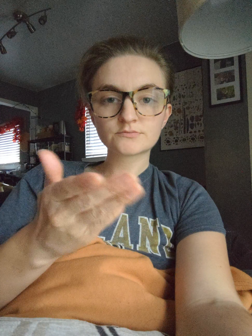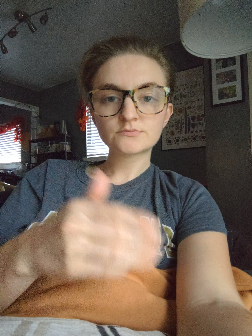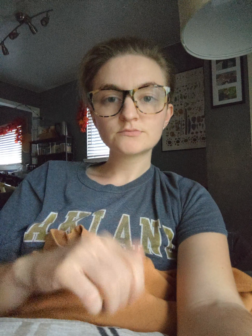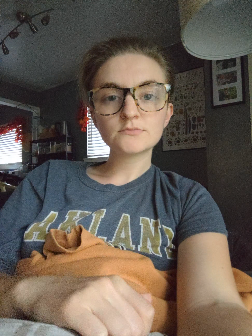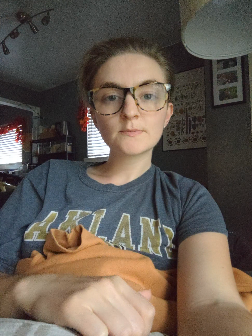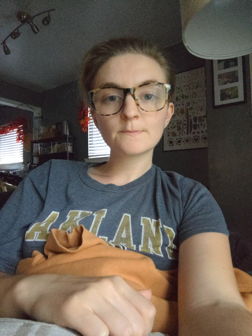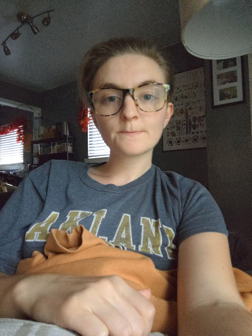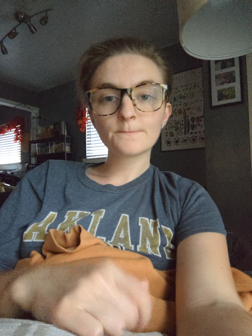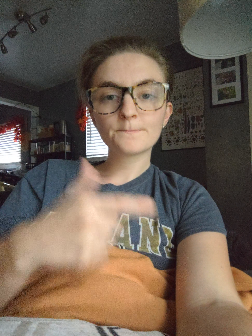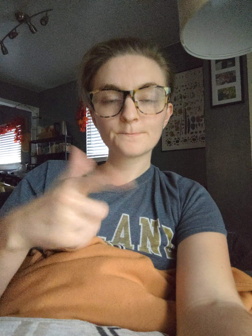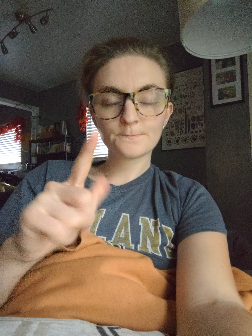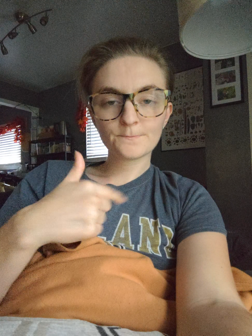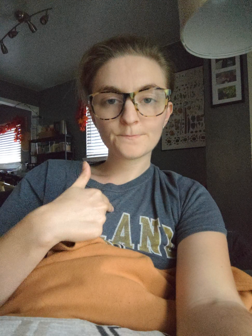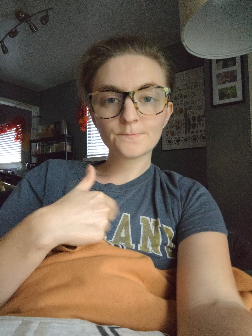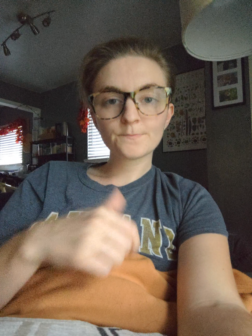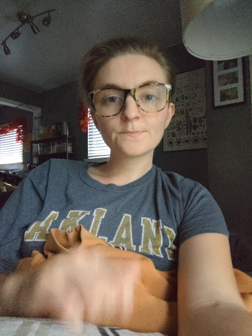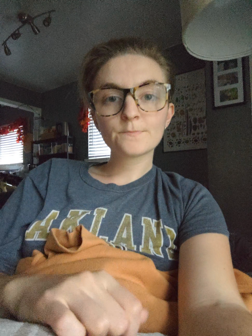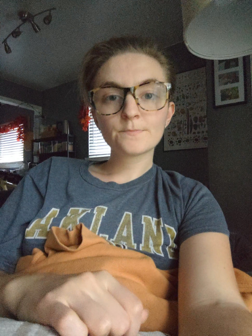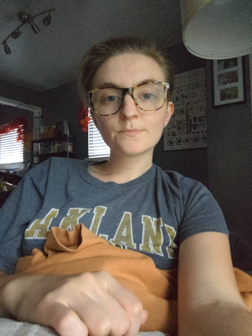let me